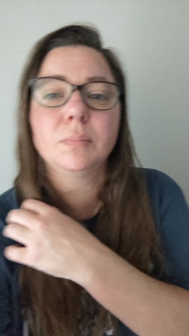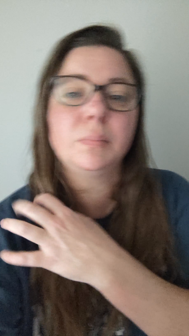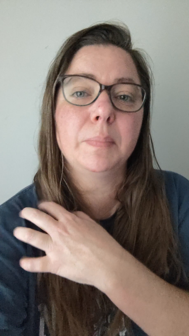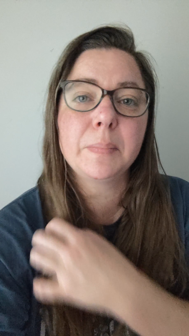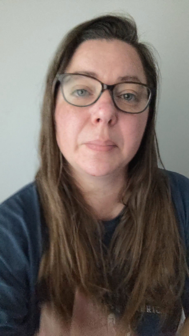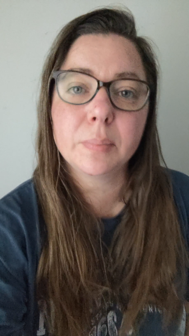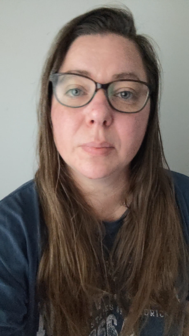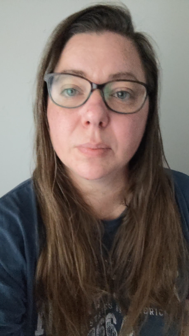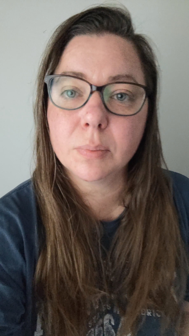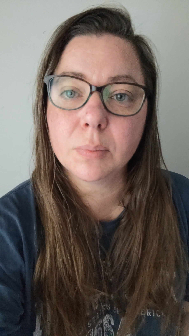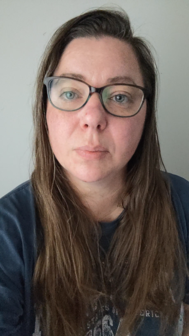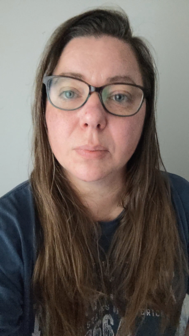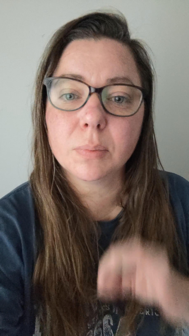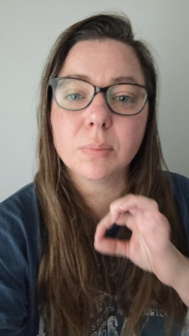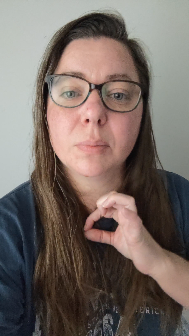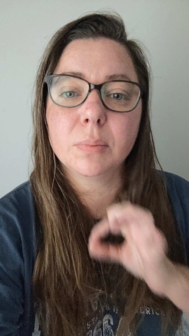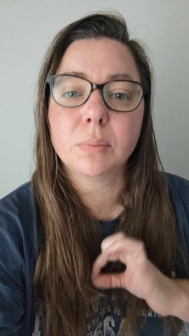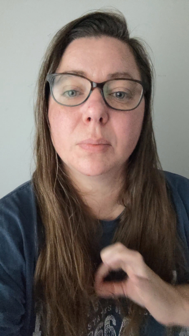button